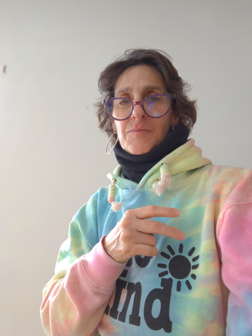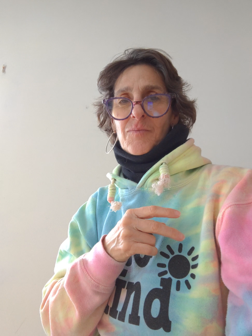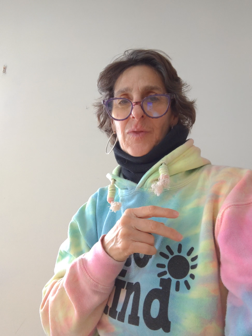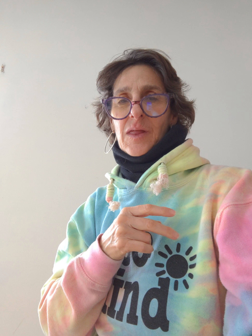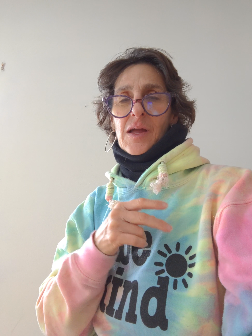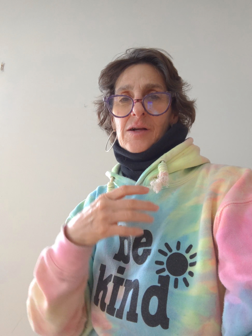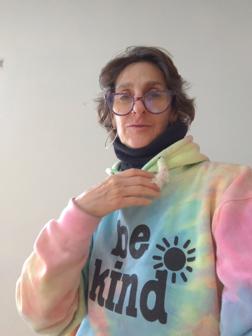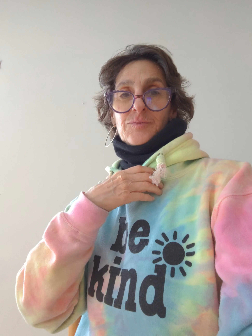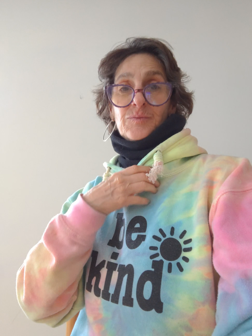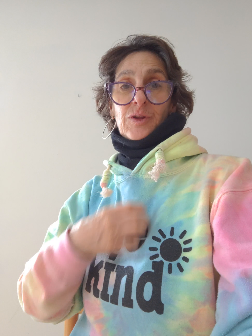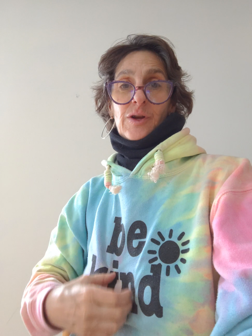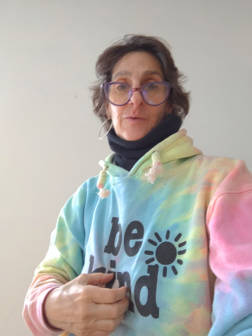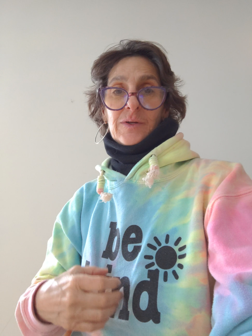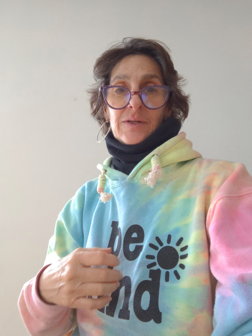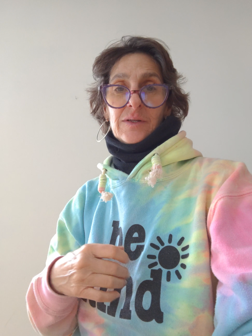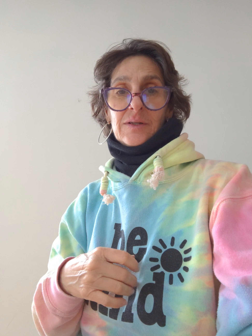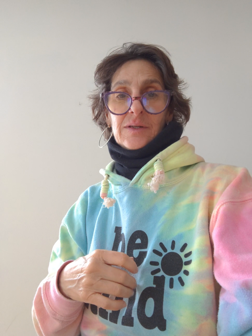hungry